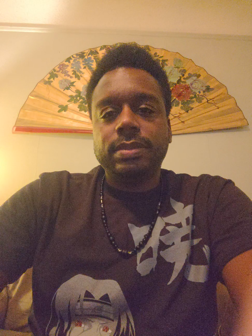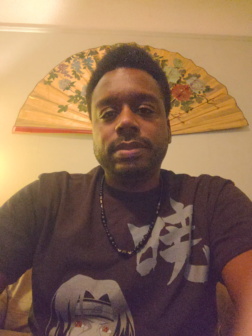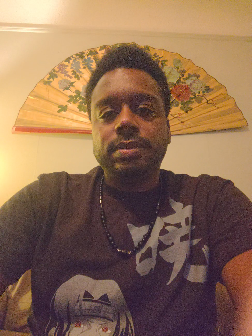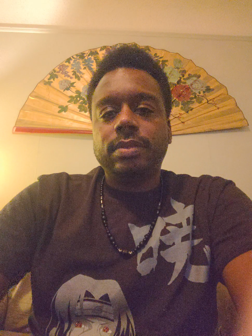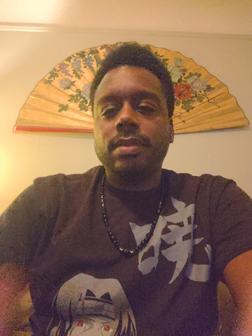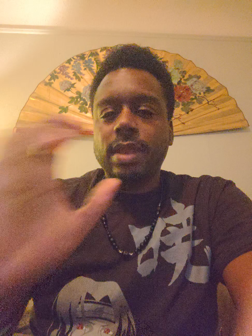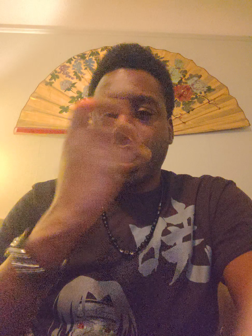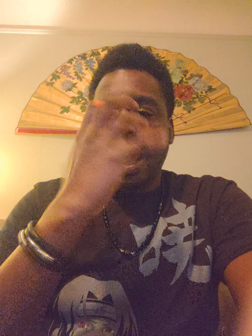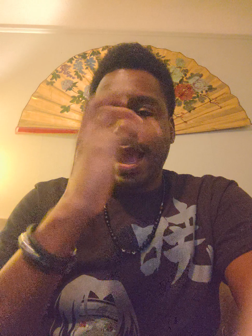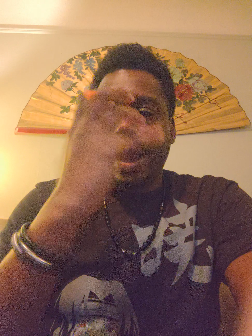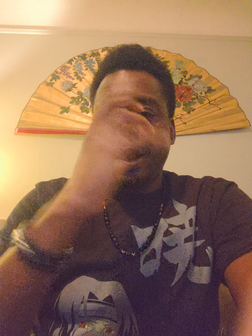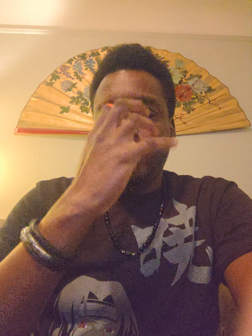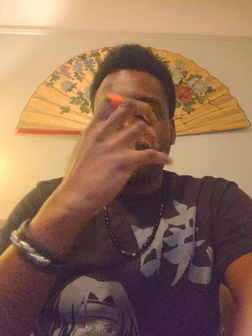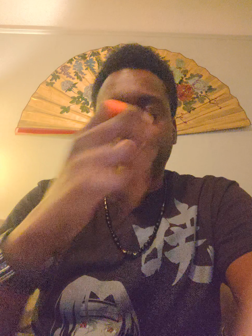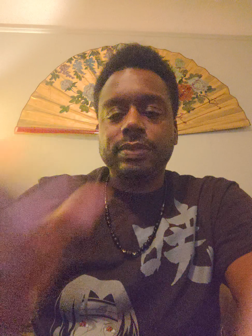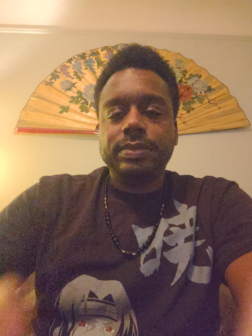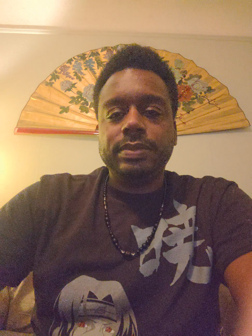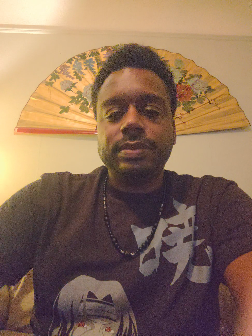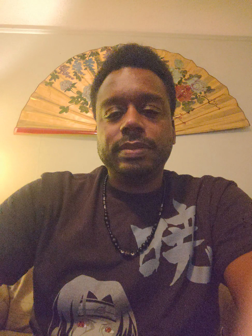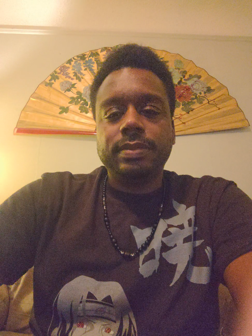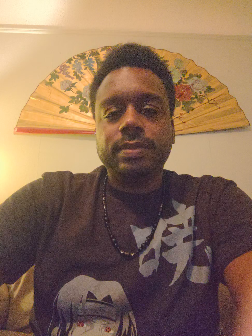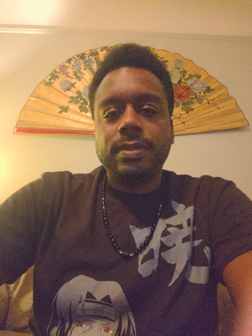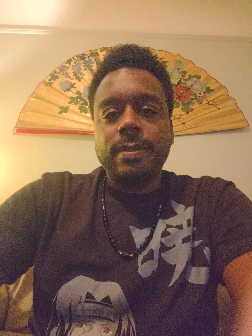clown